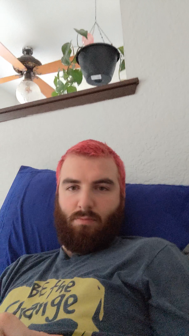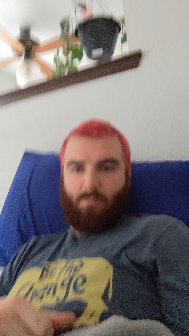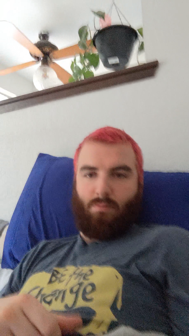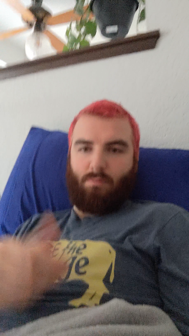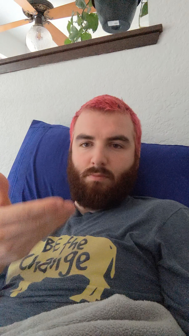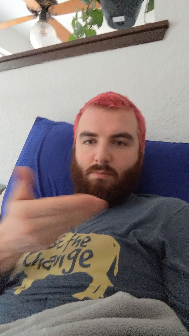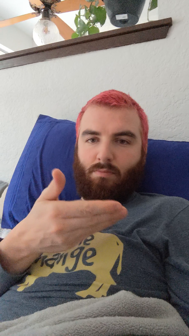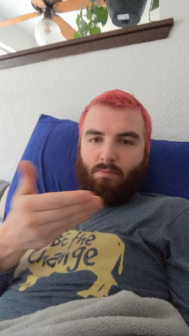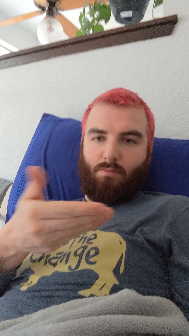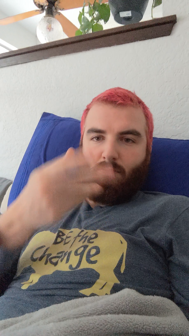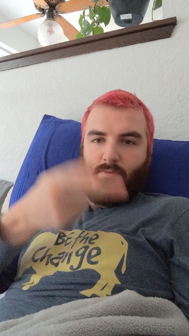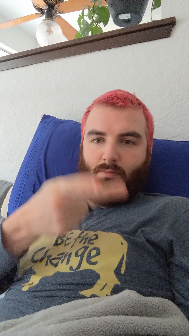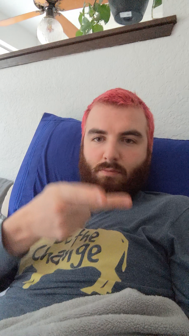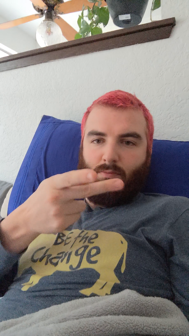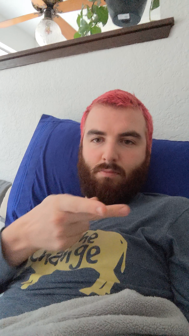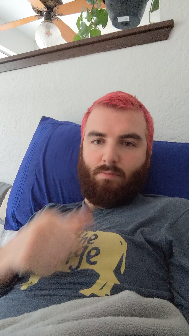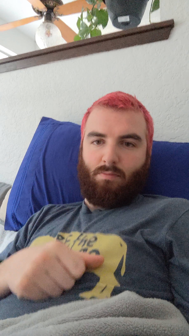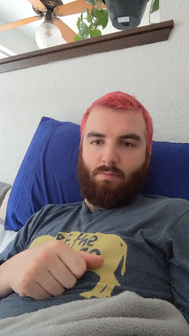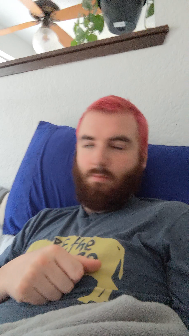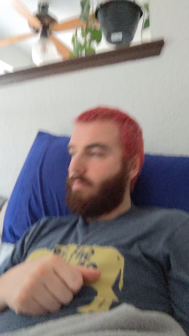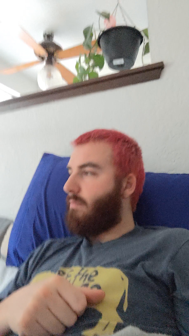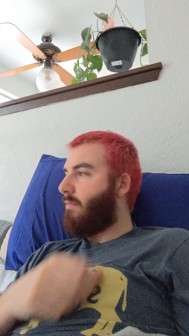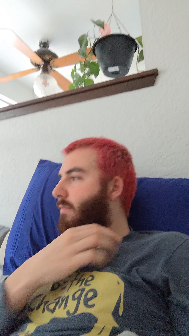babysitter